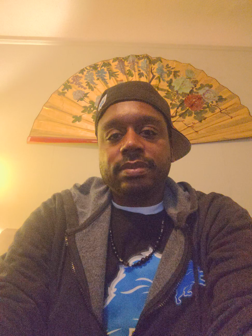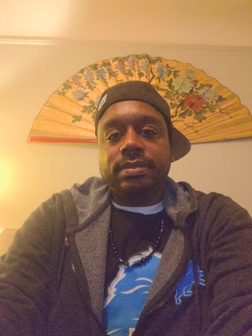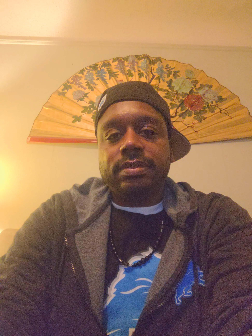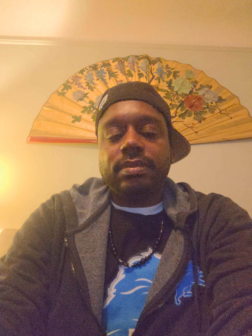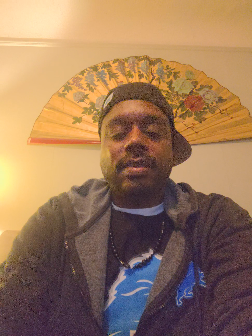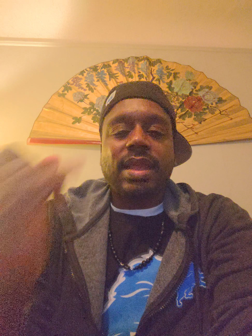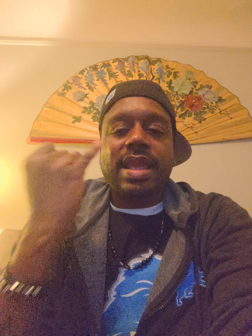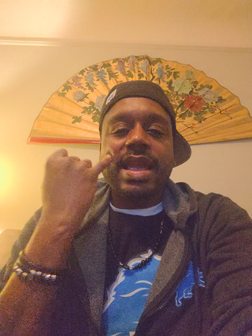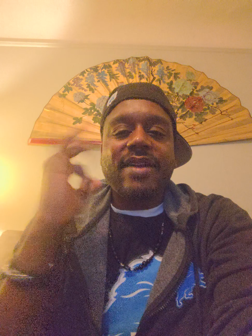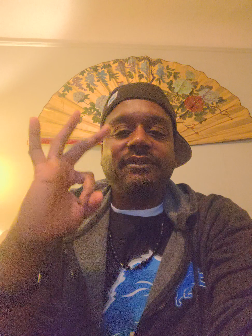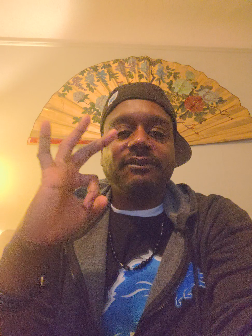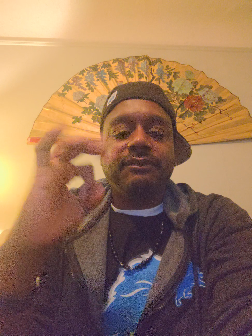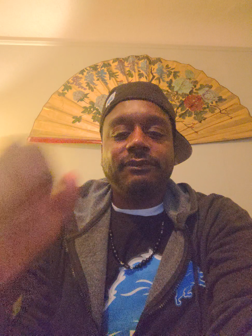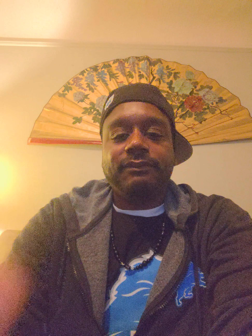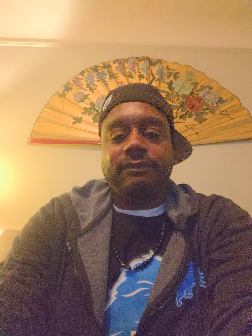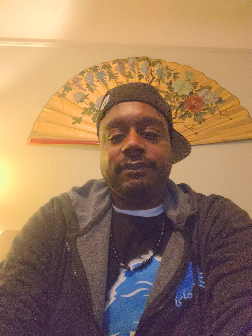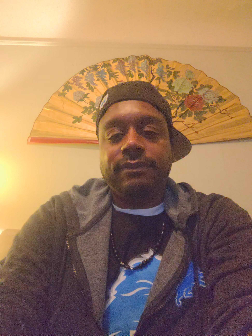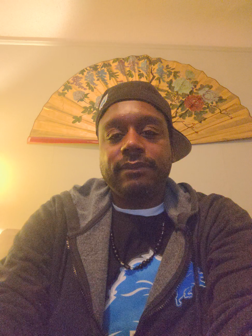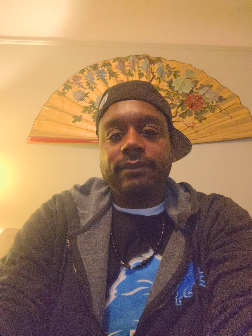if